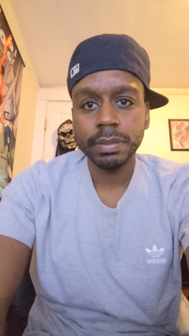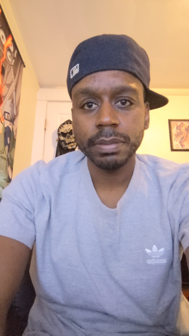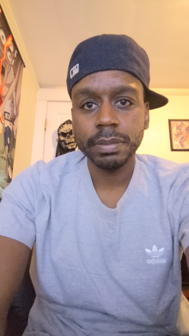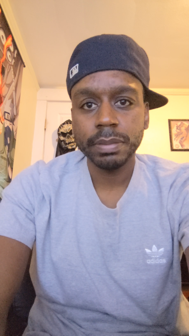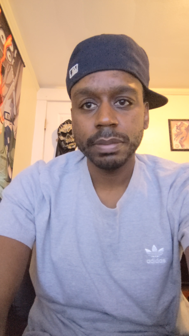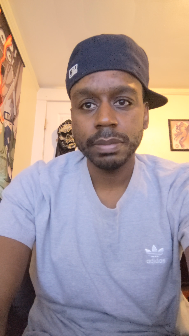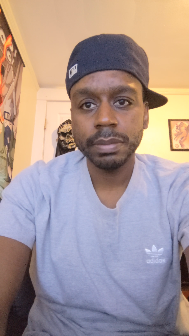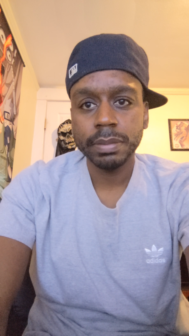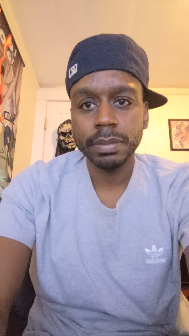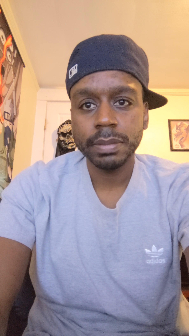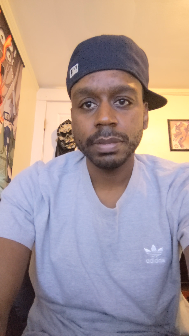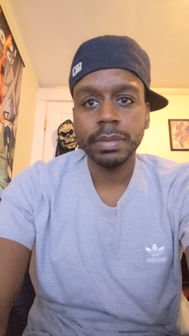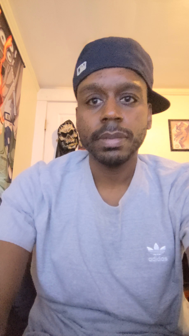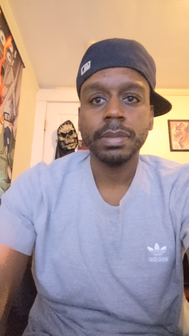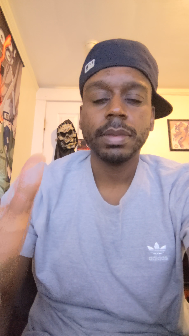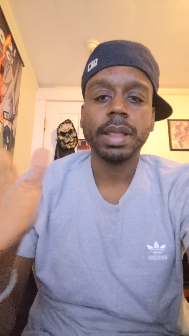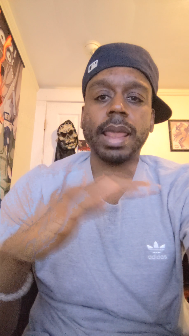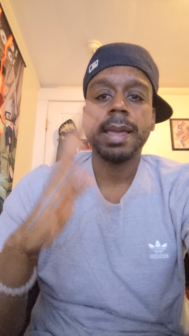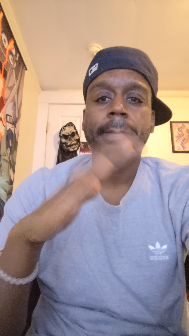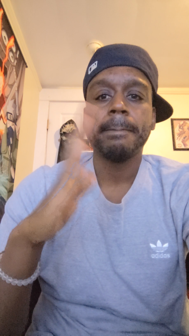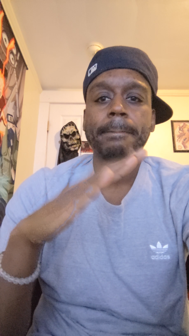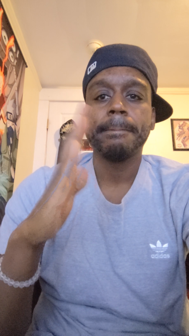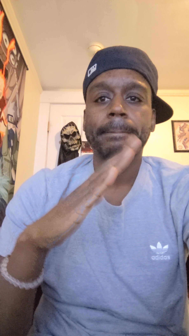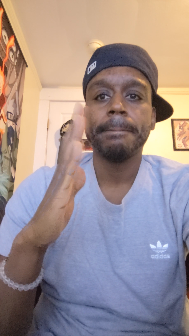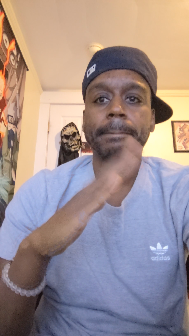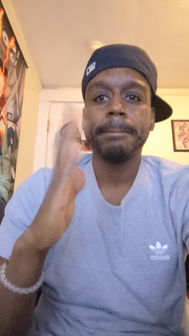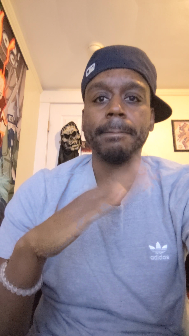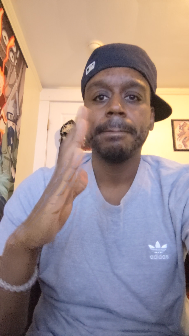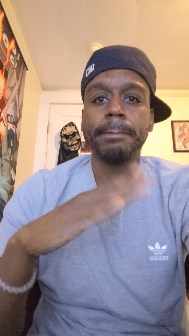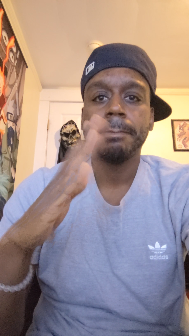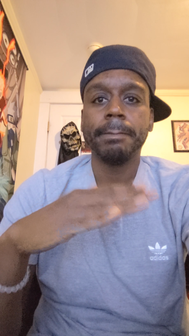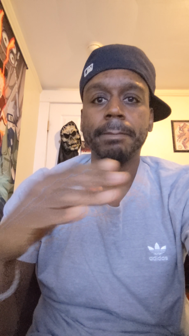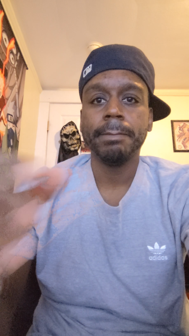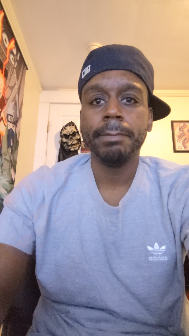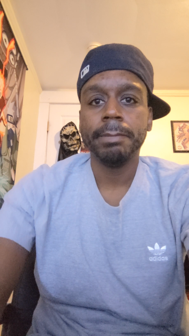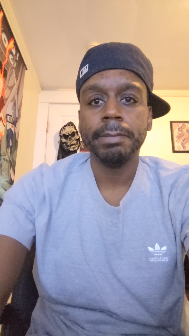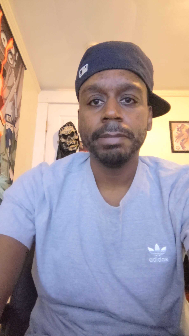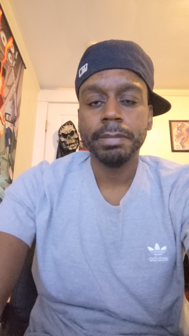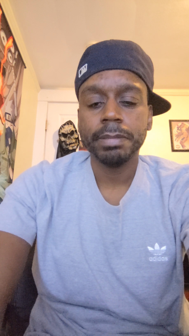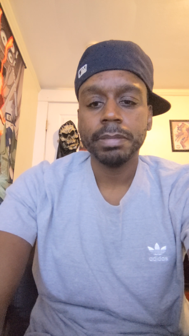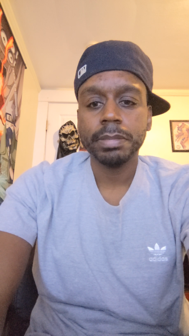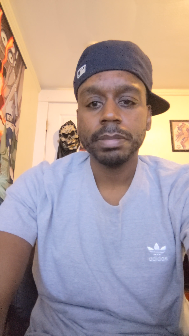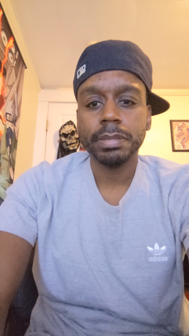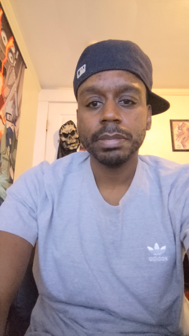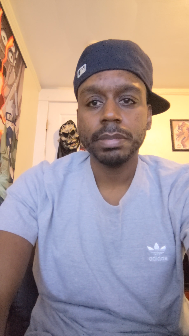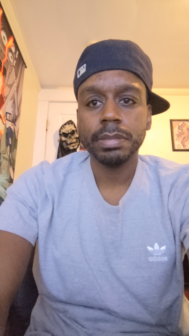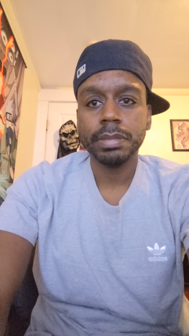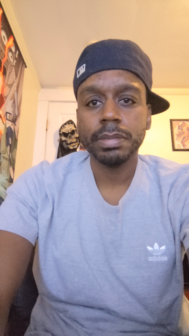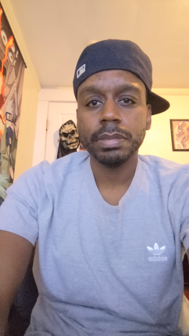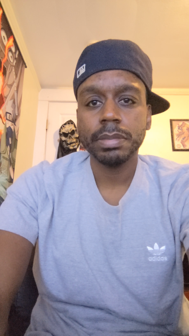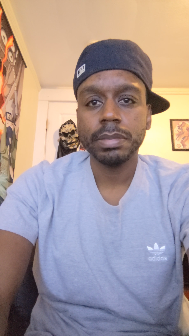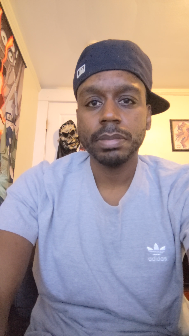clap